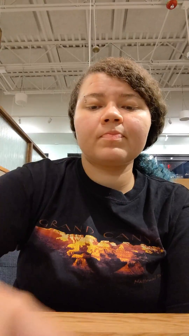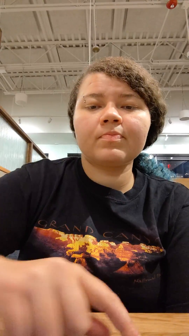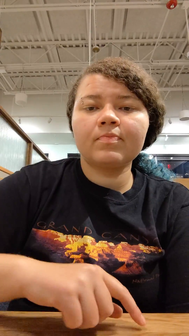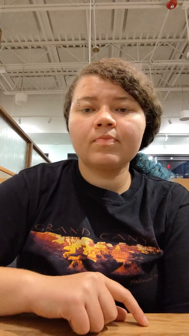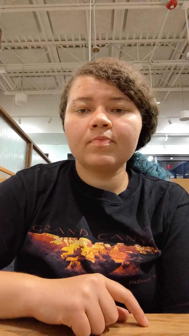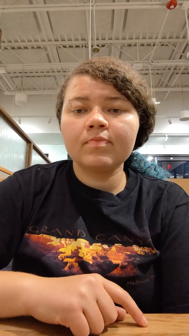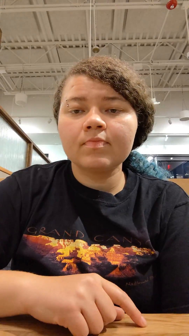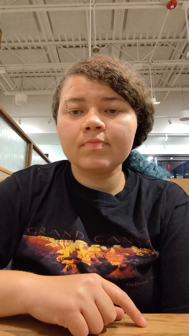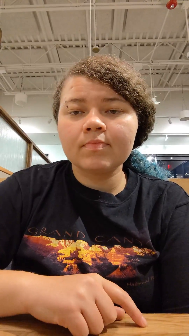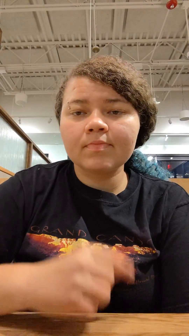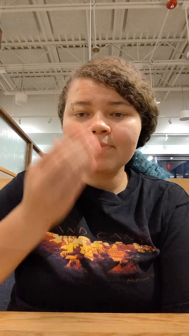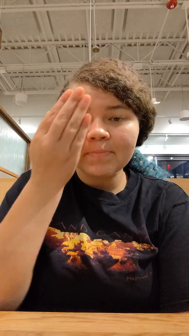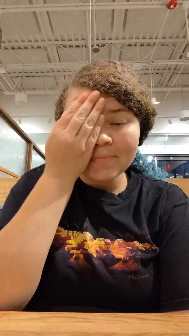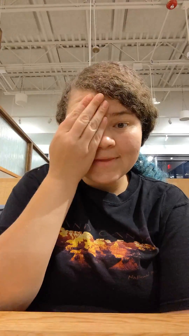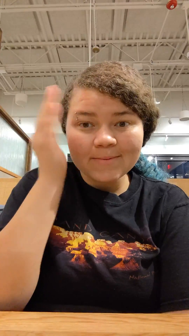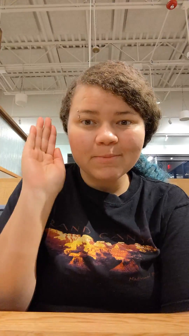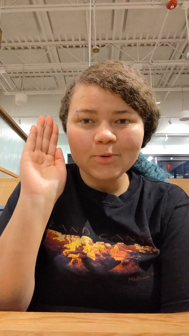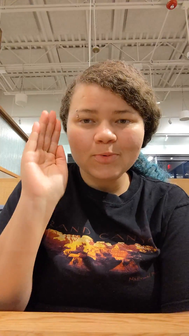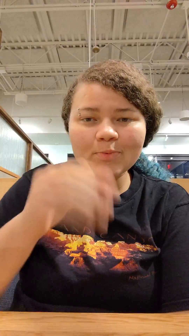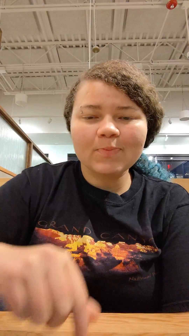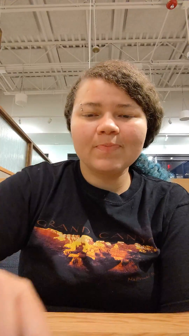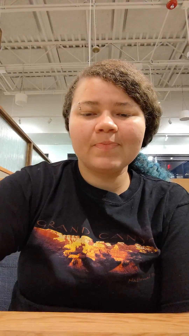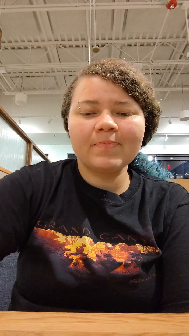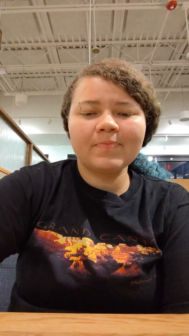peekaboo